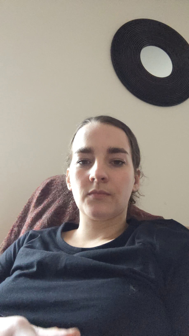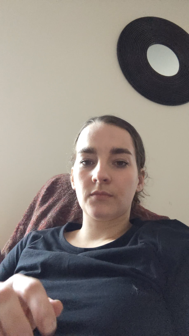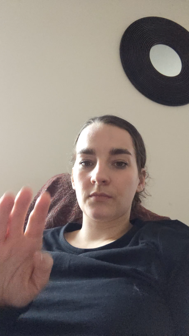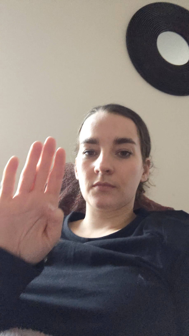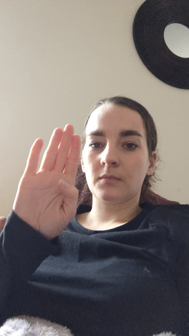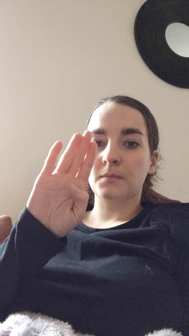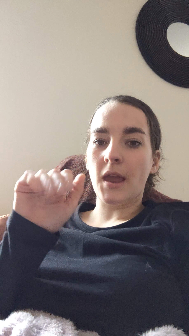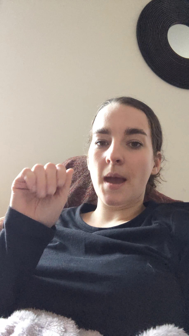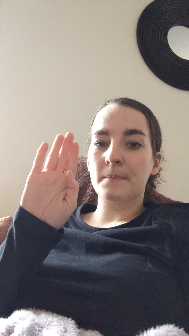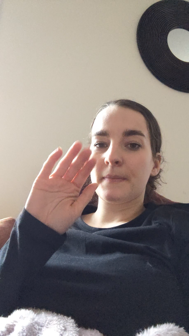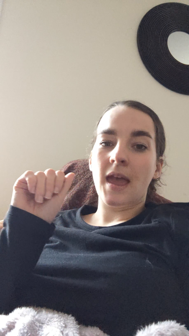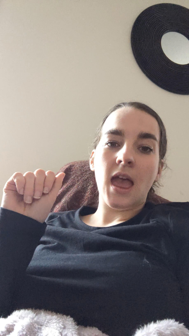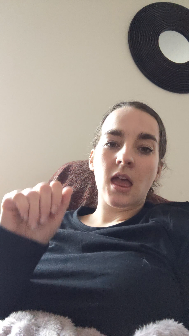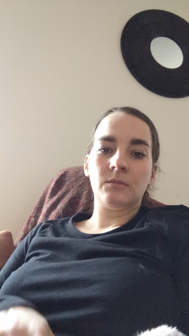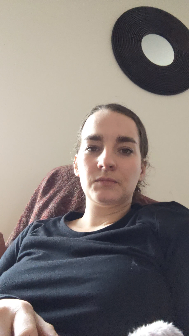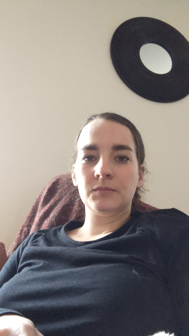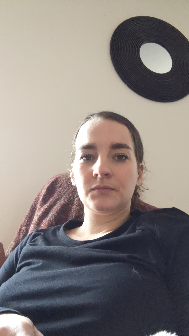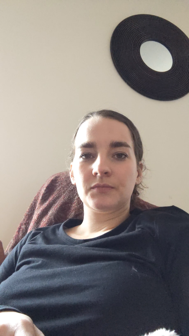baa baa